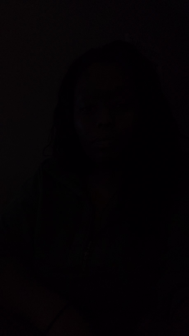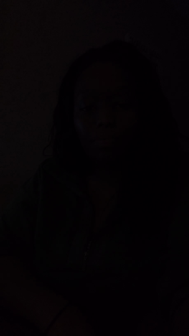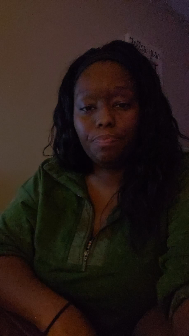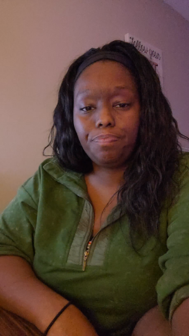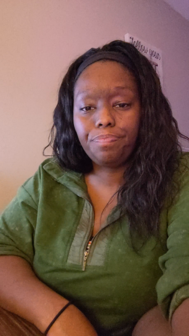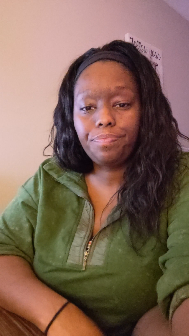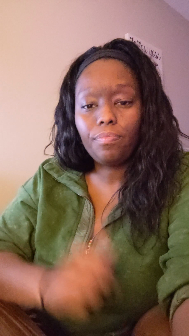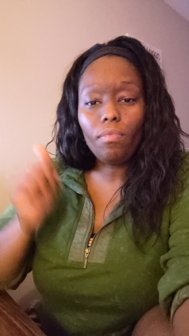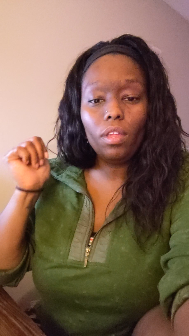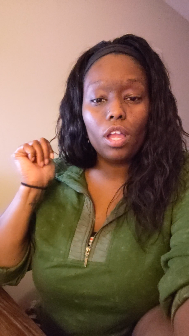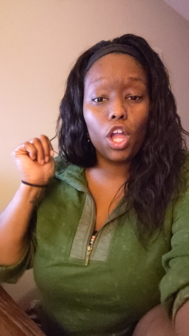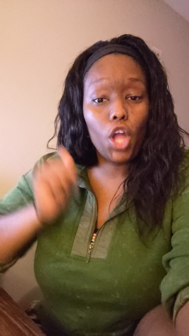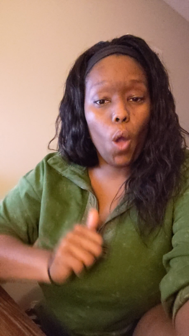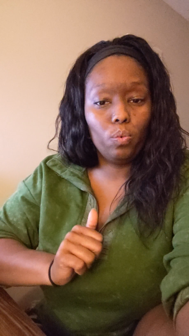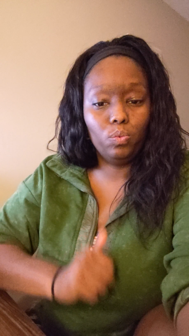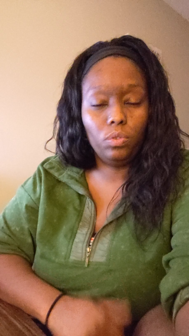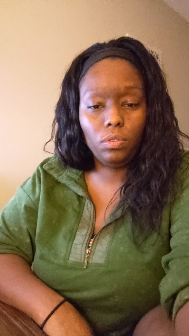coats